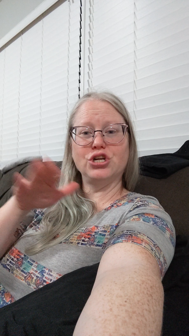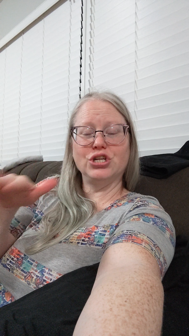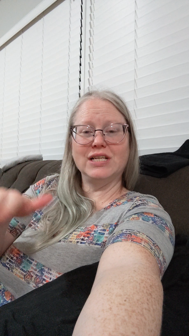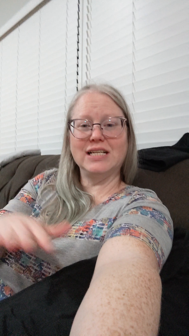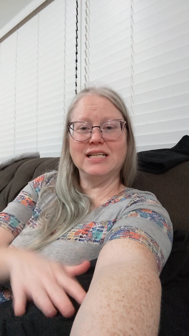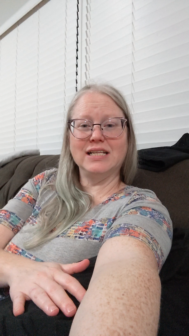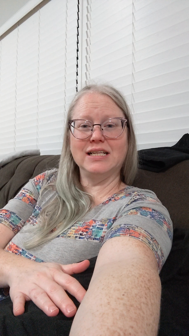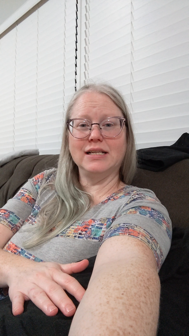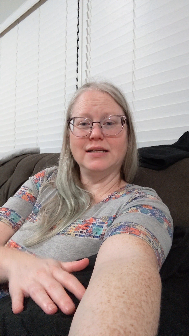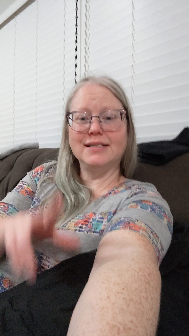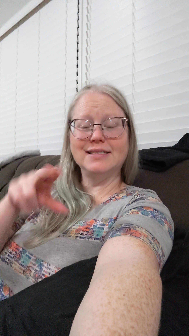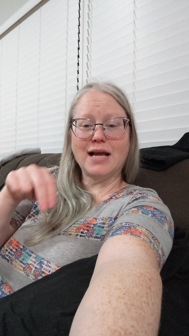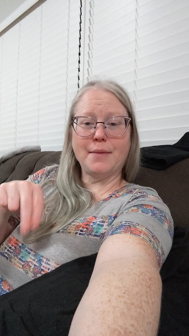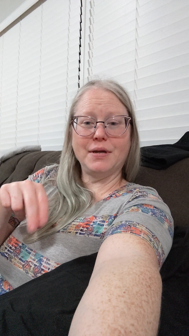diaper